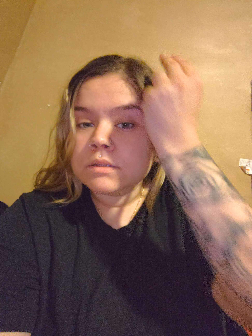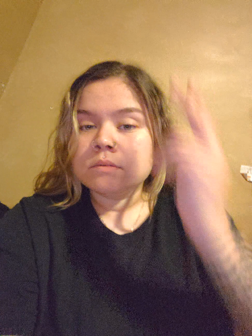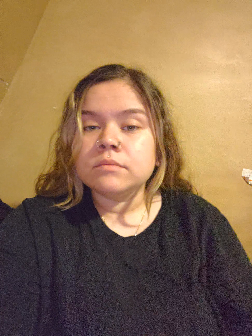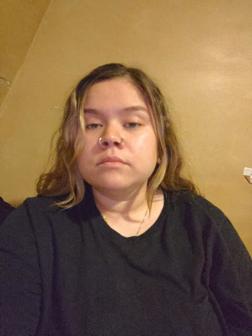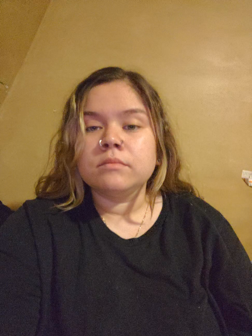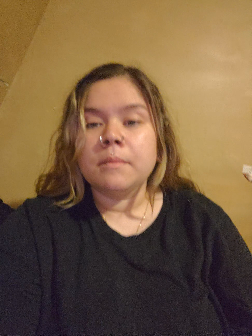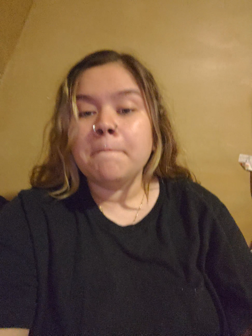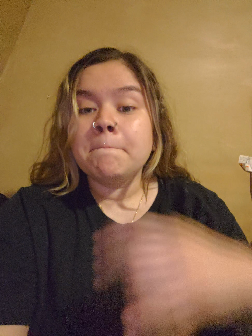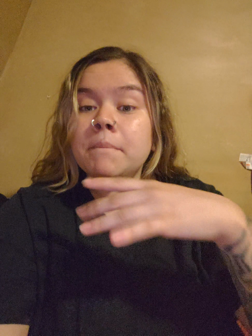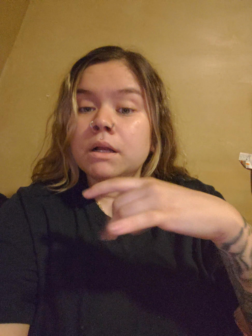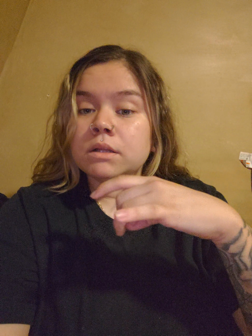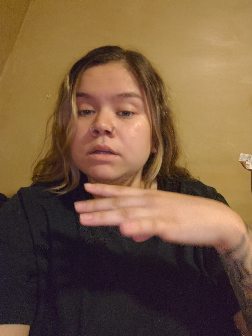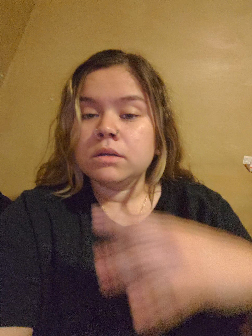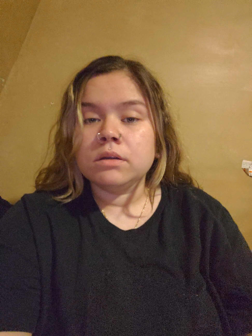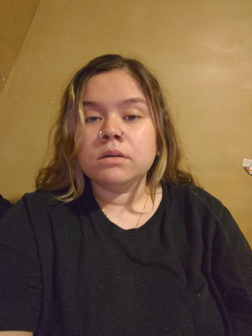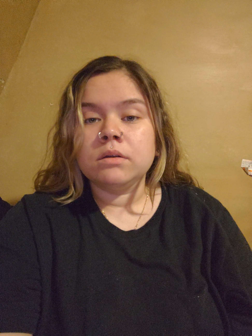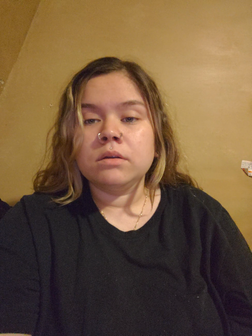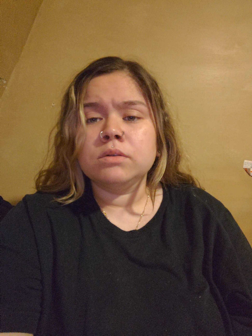pumpkin